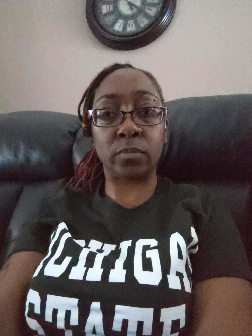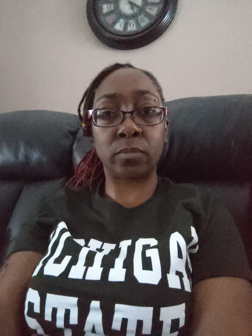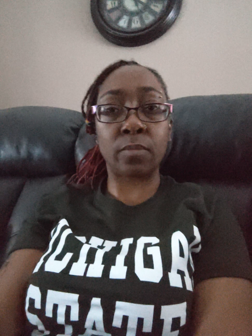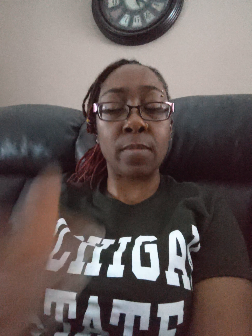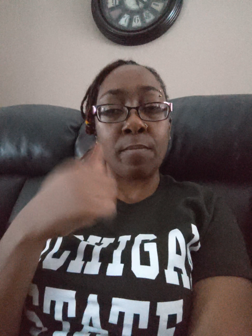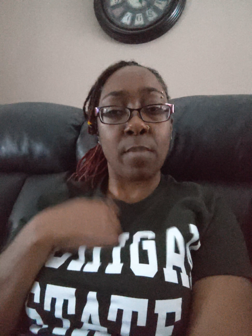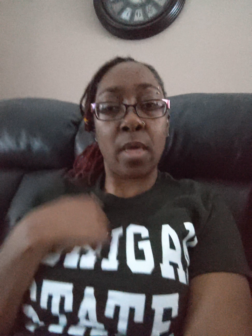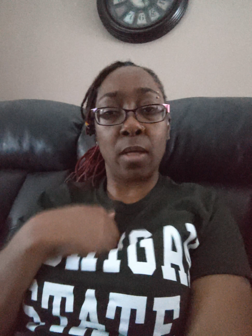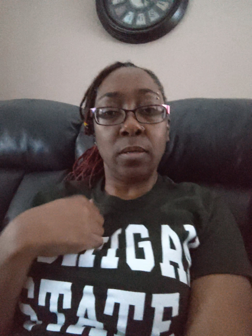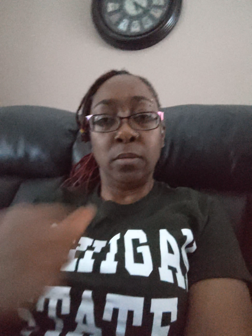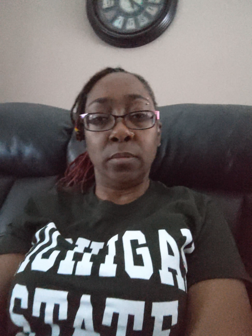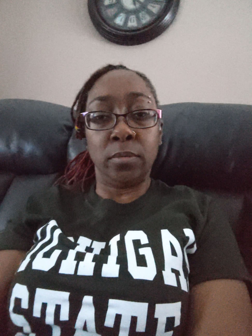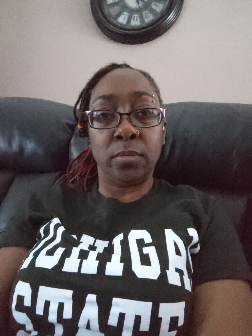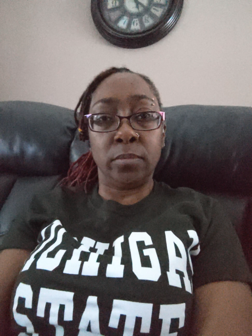bath